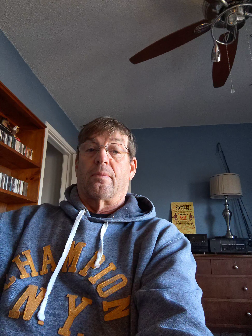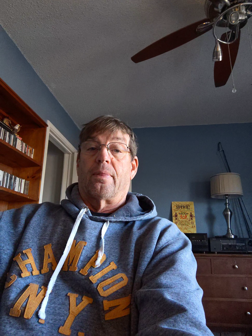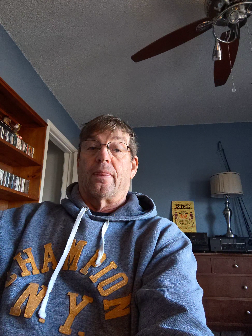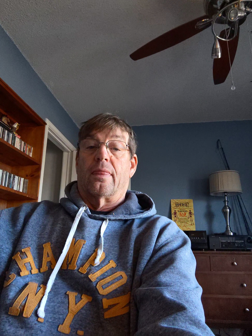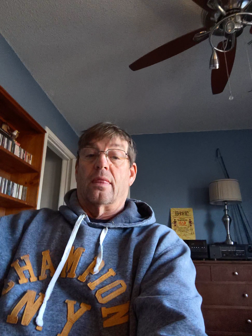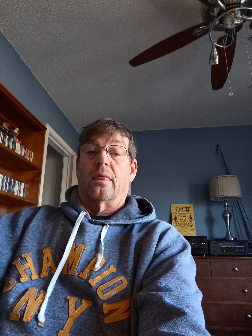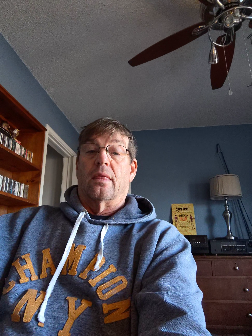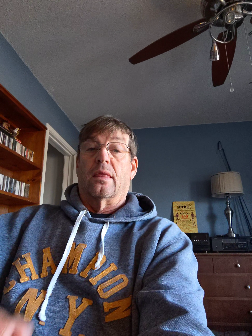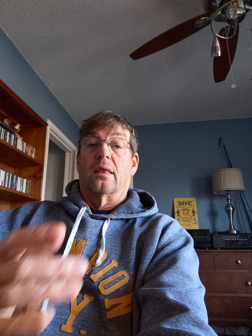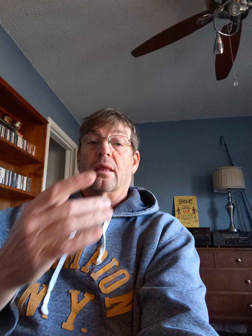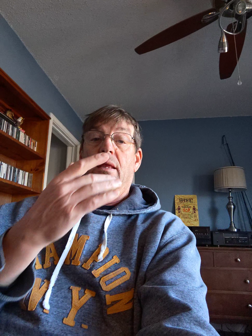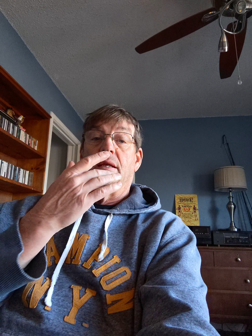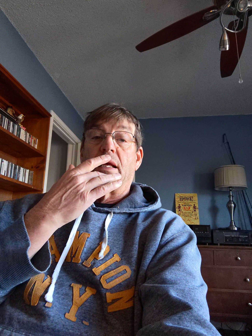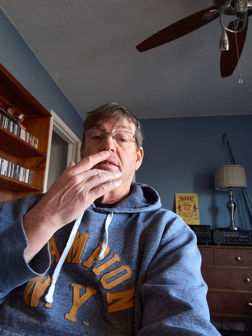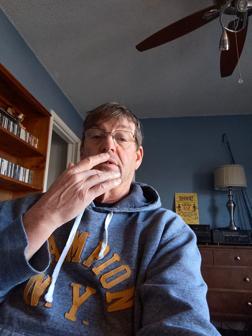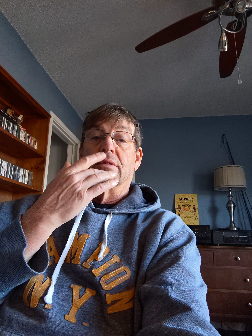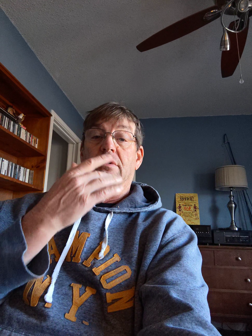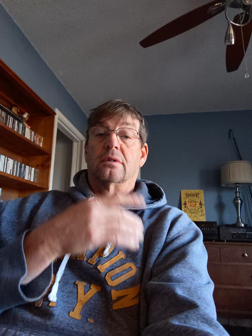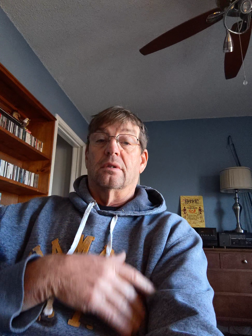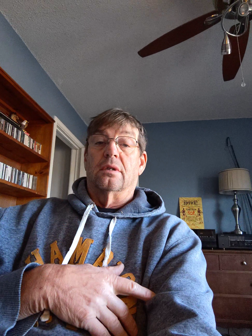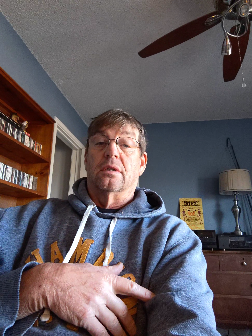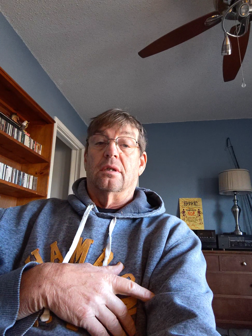taste